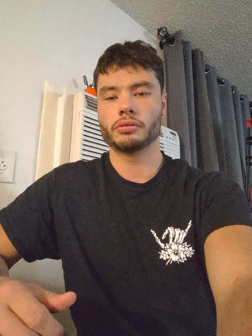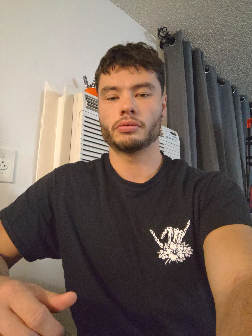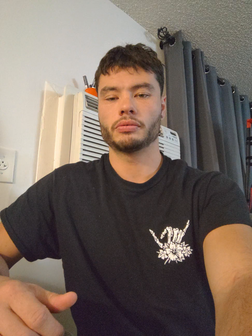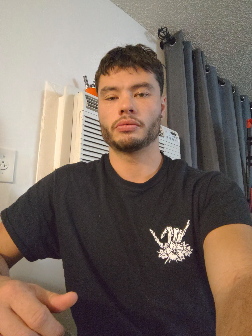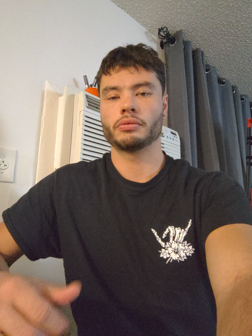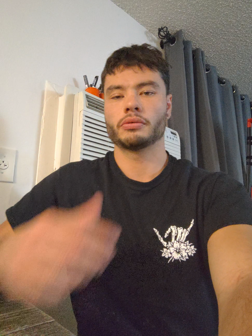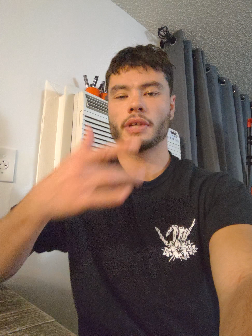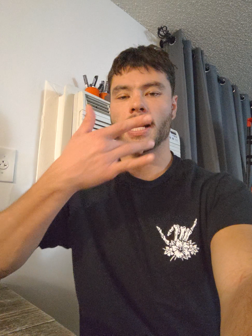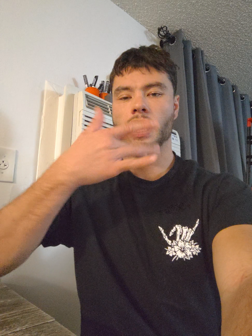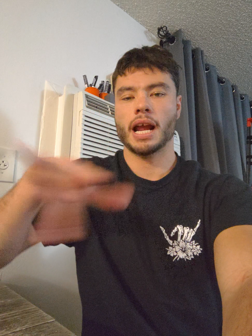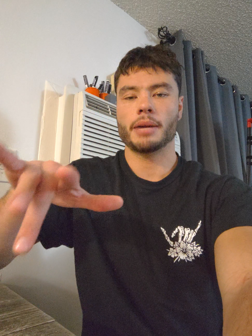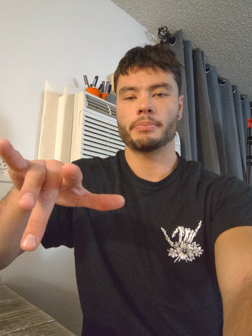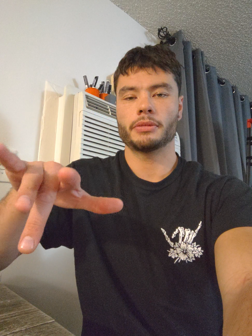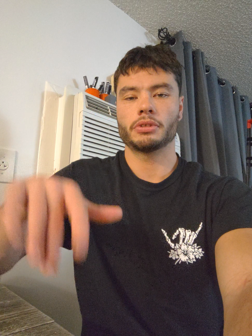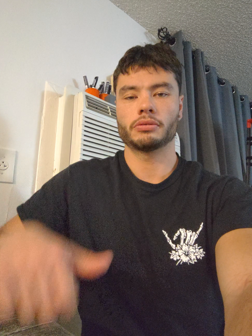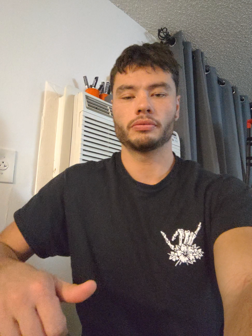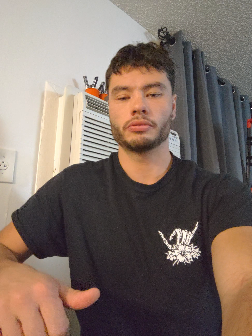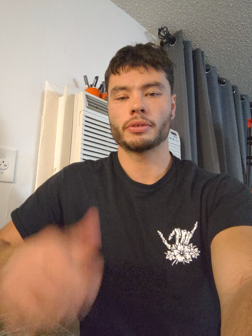empty